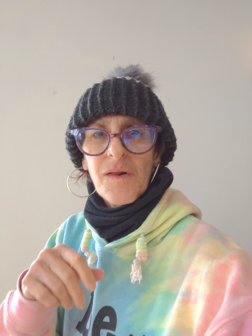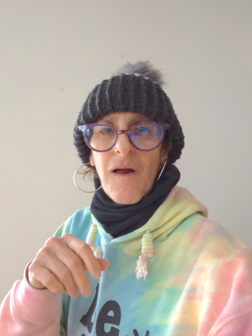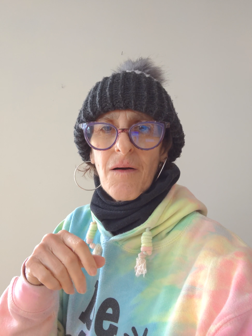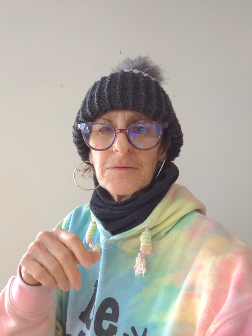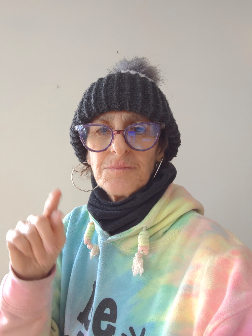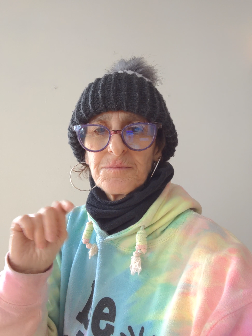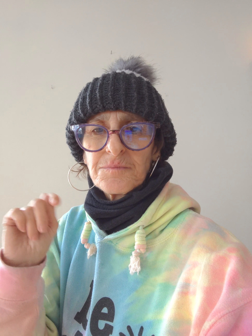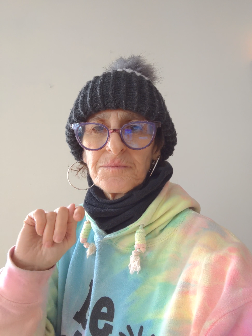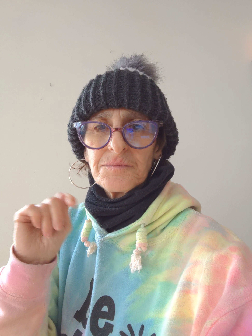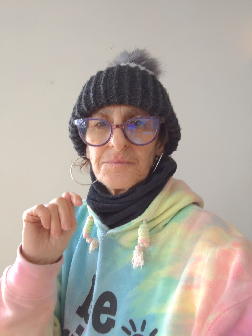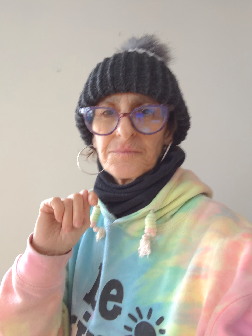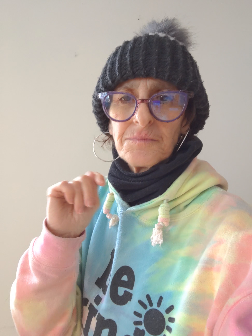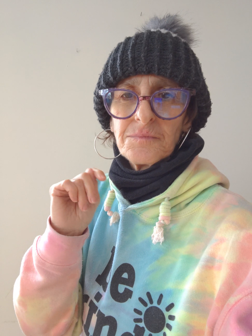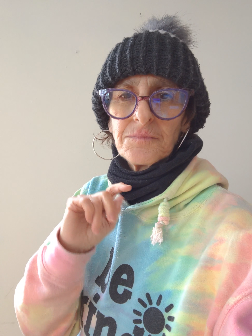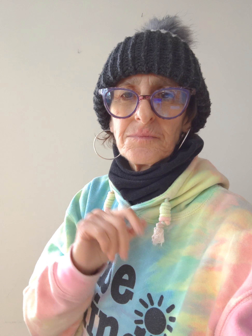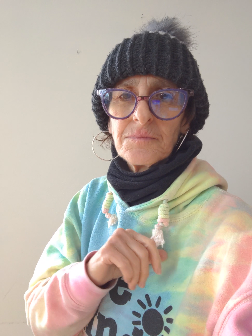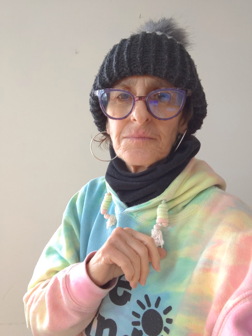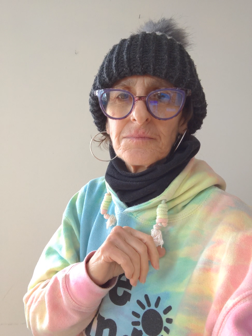potty